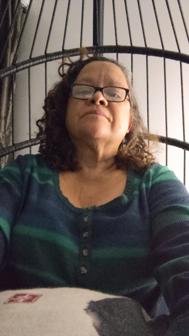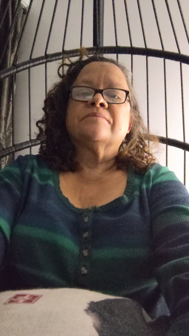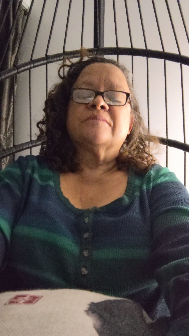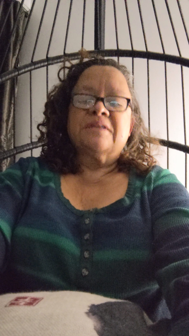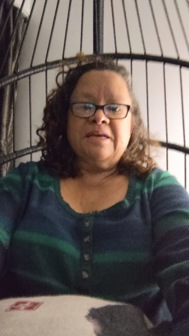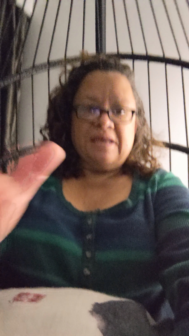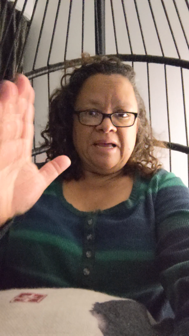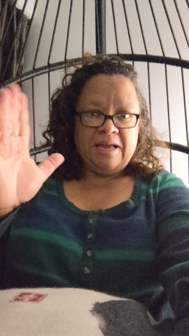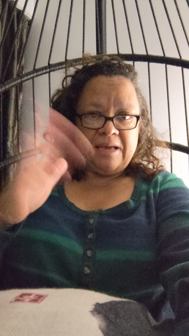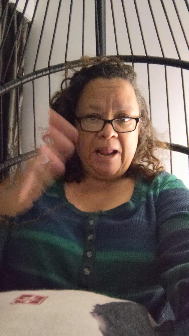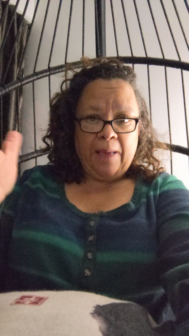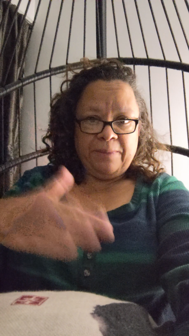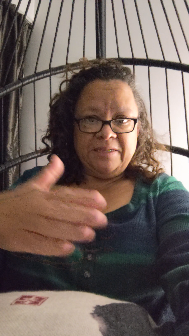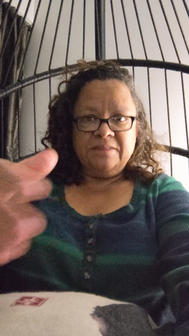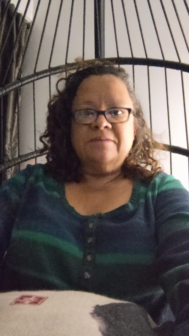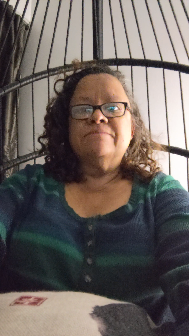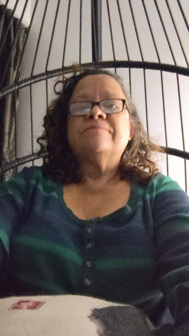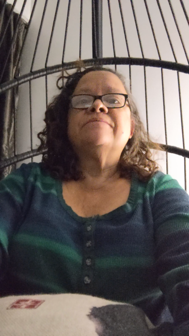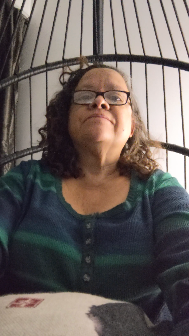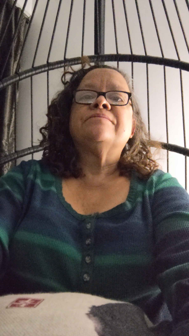clap